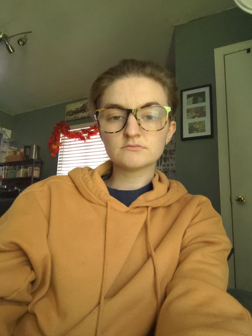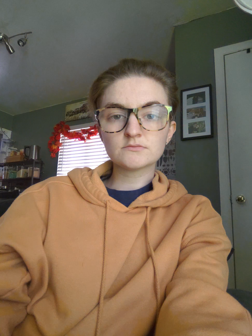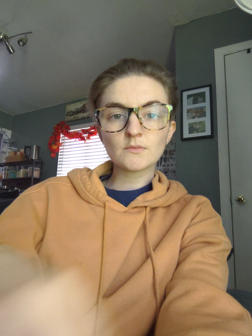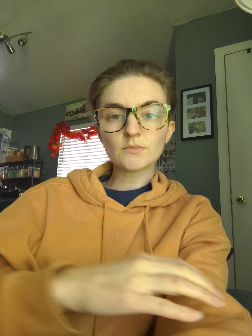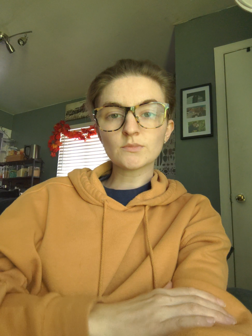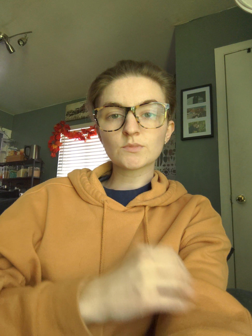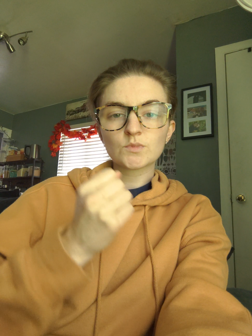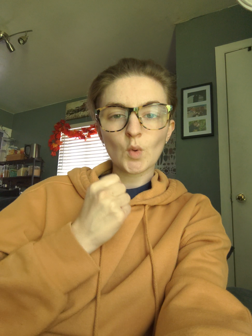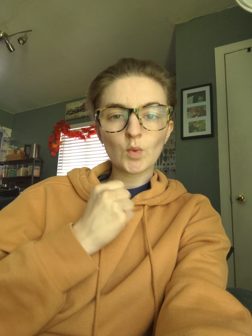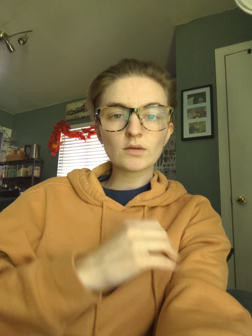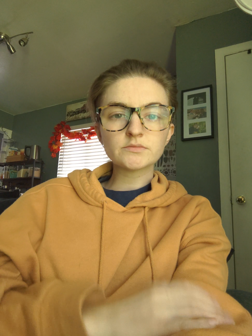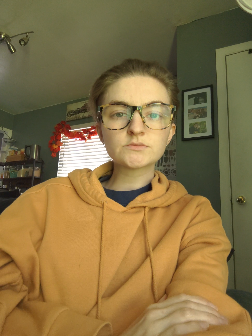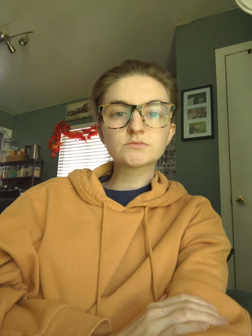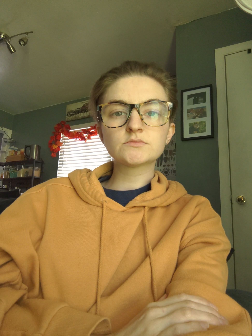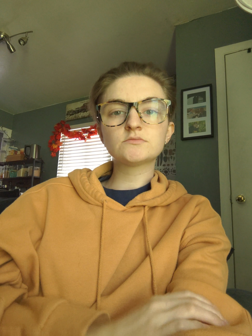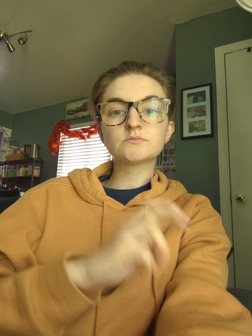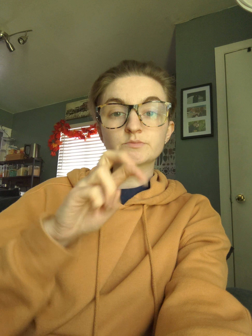cold